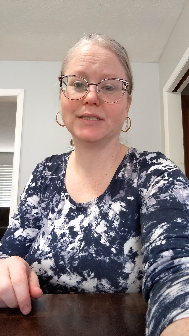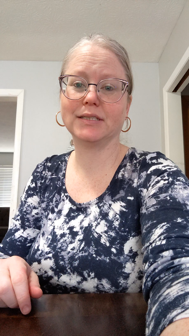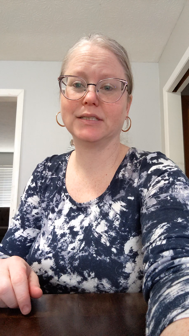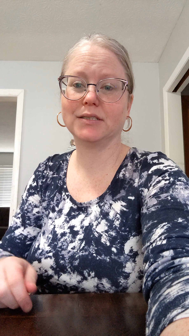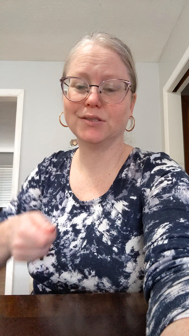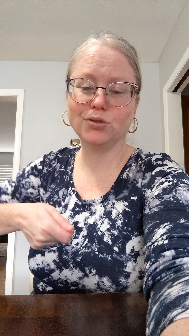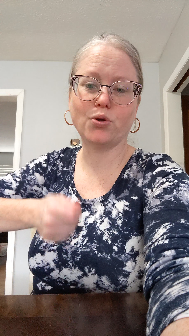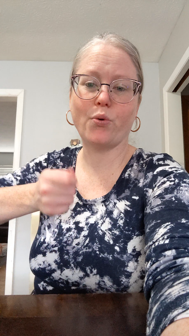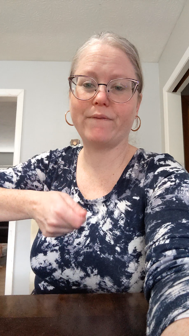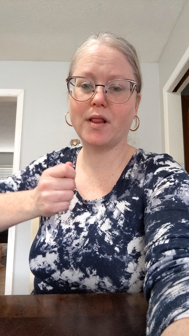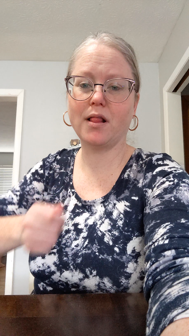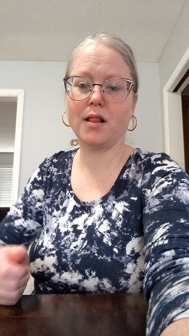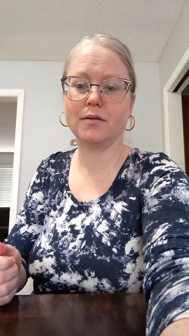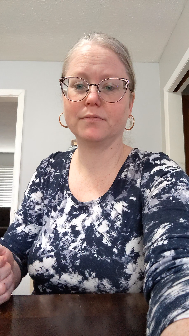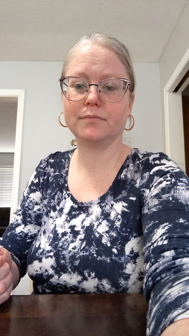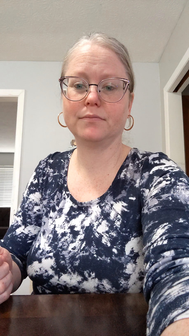shovel